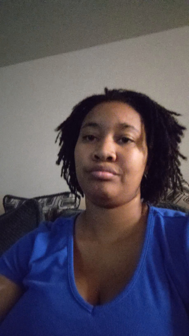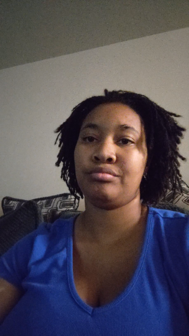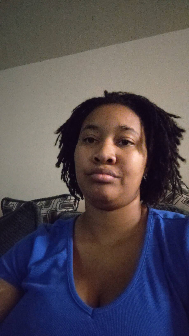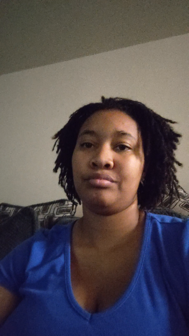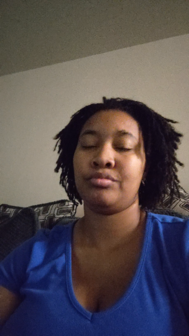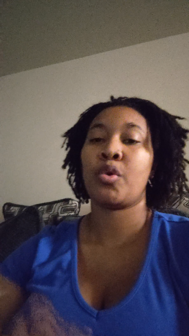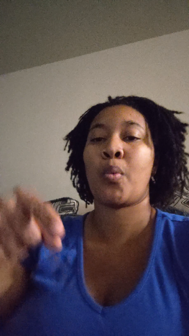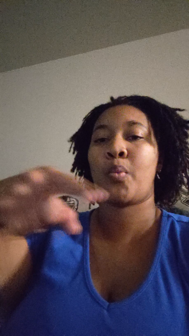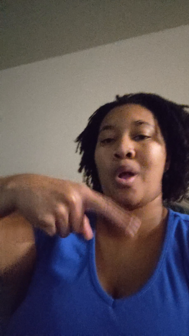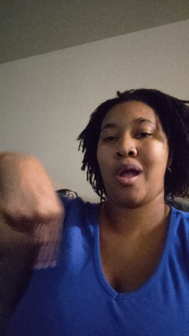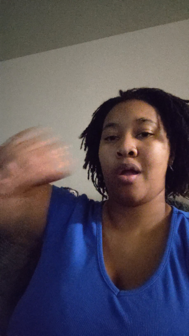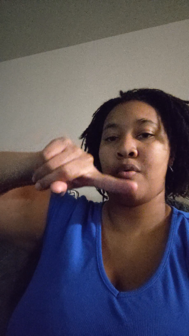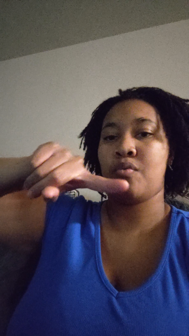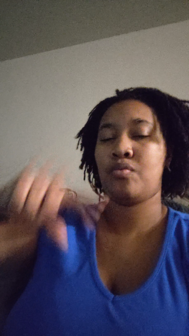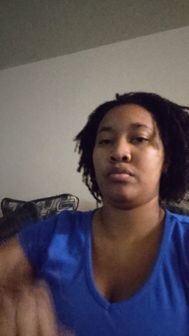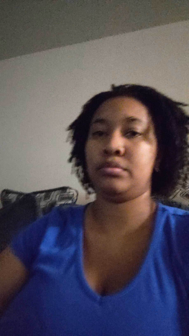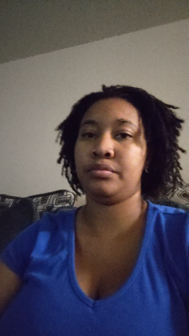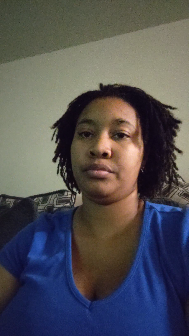around